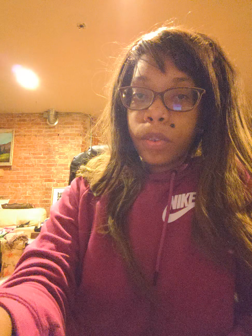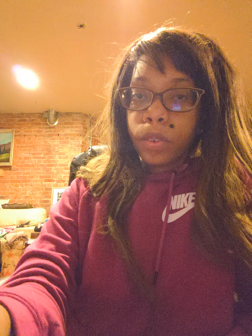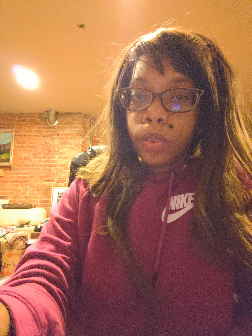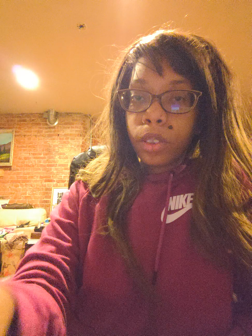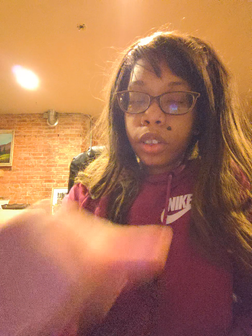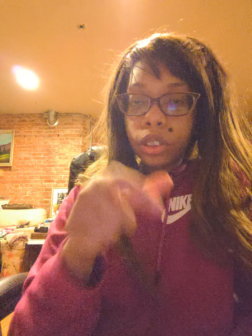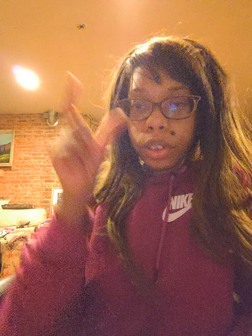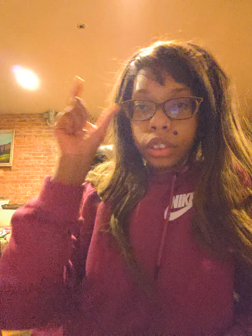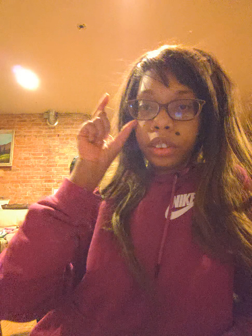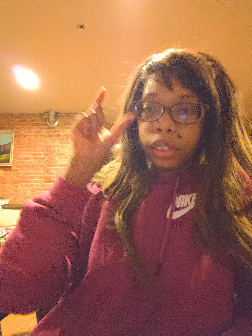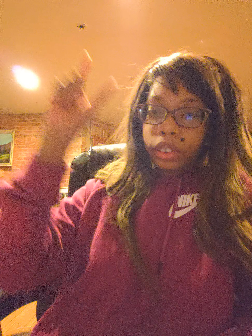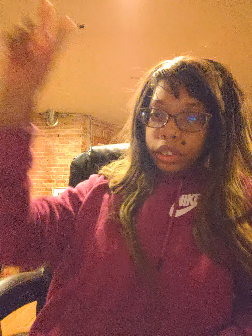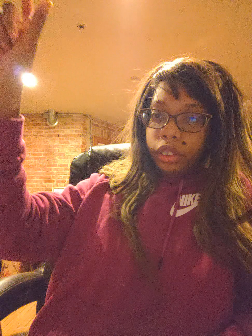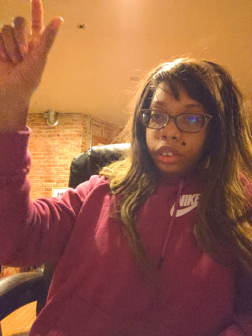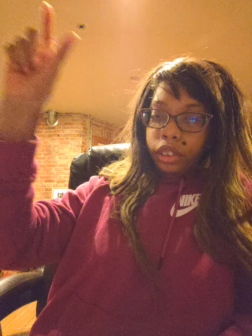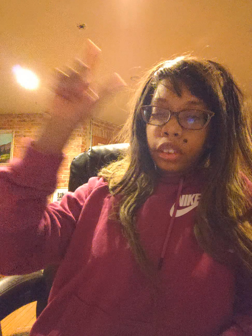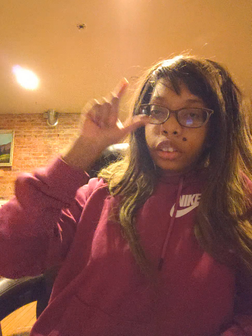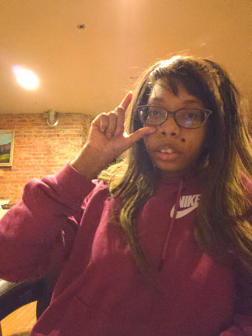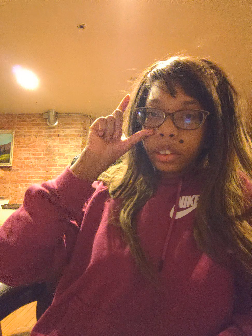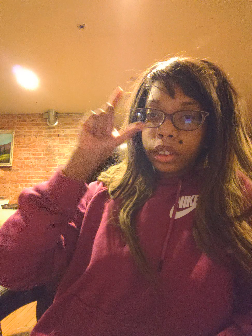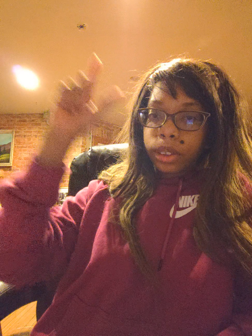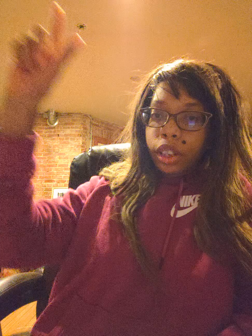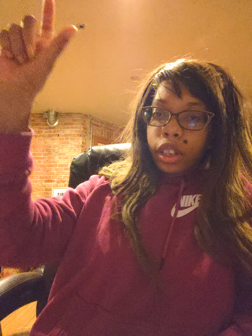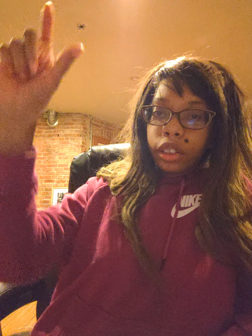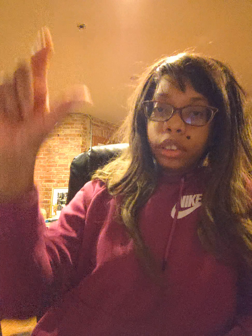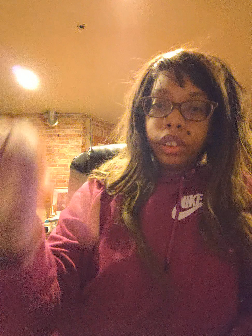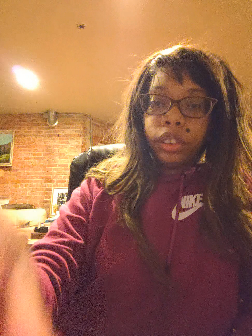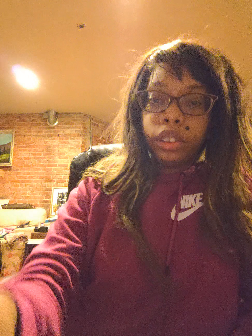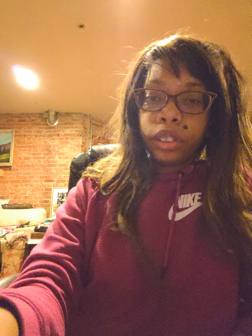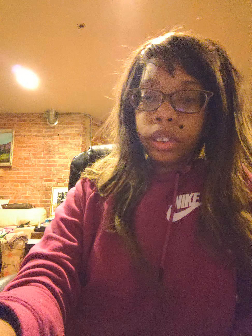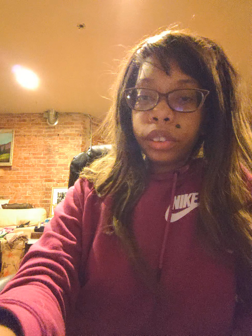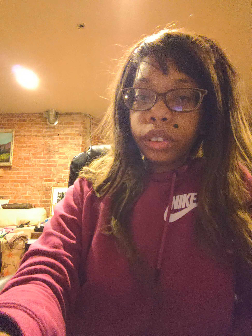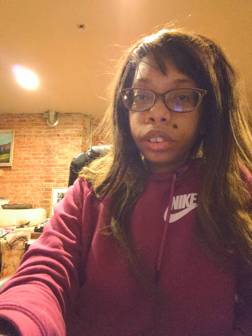moon